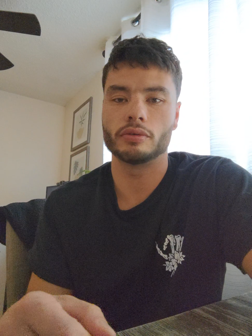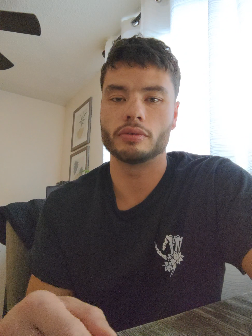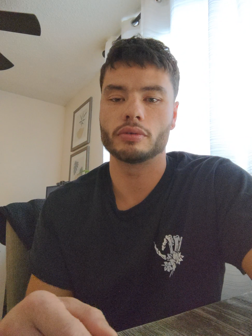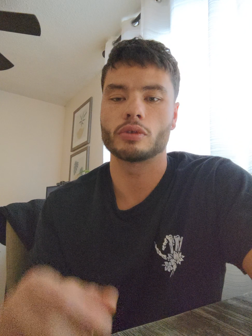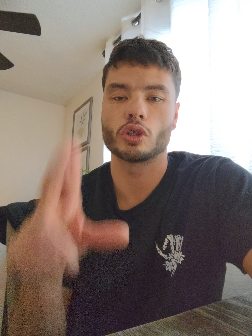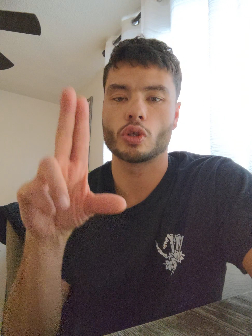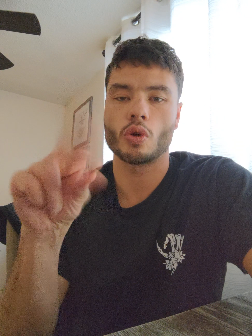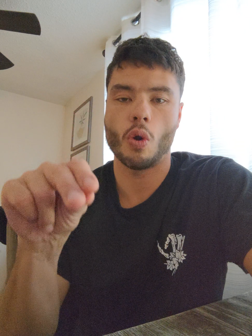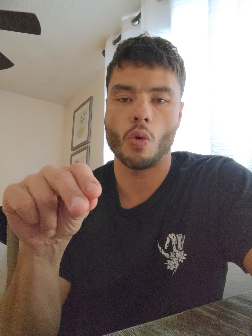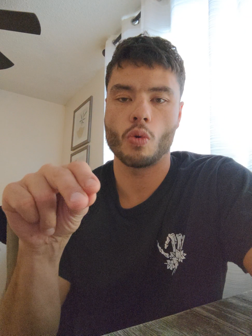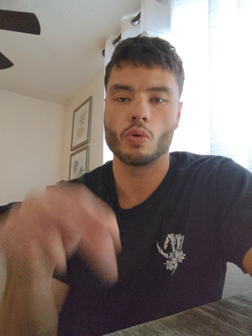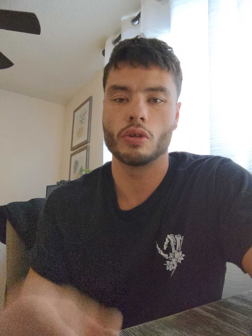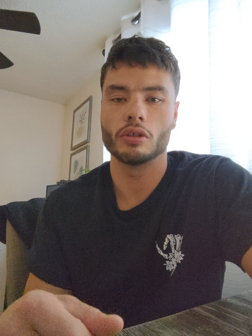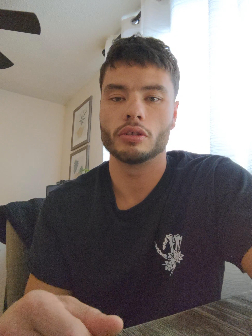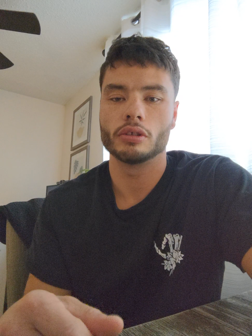no